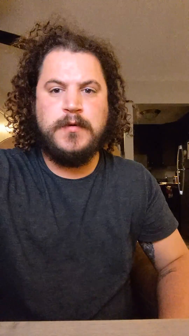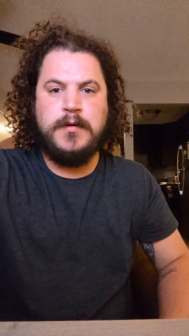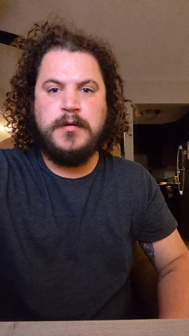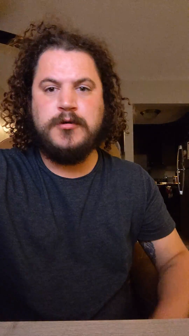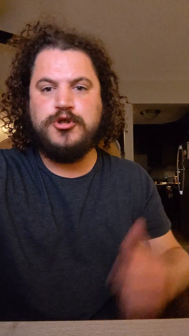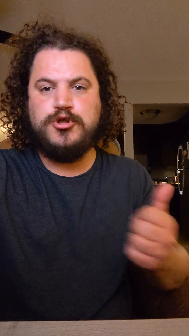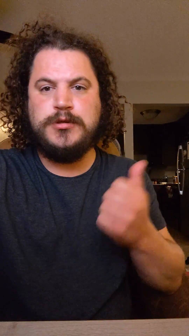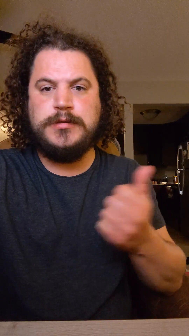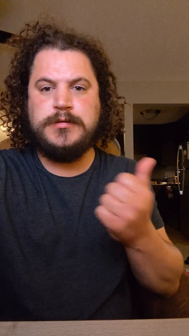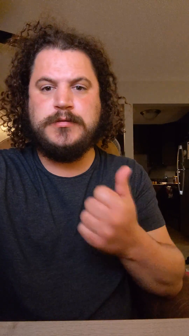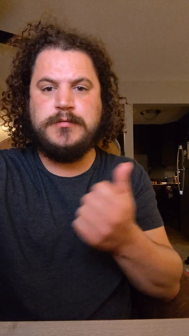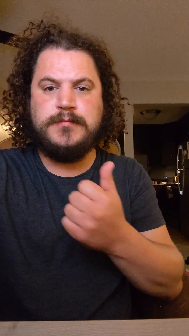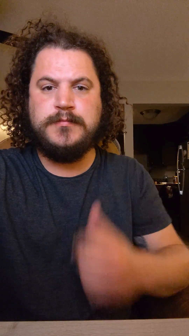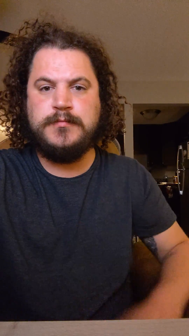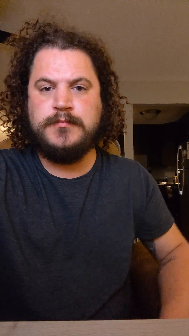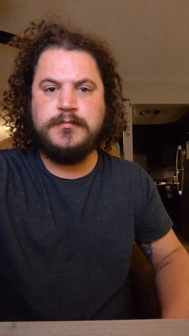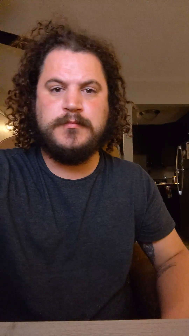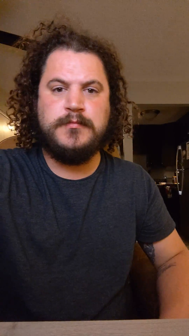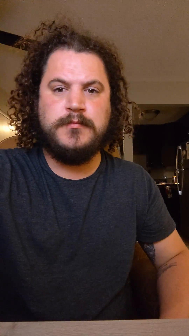chase